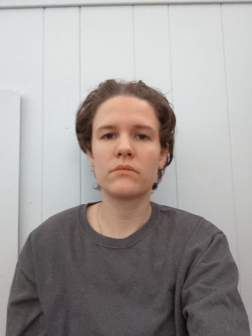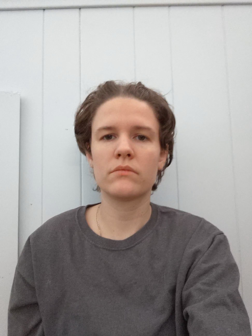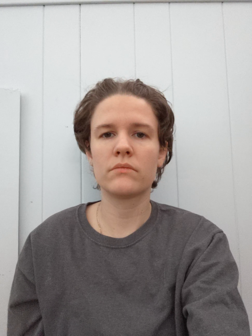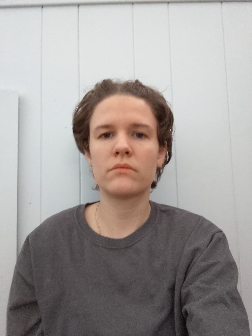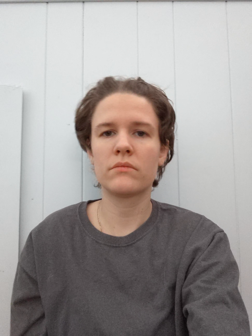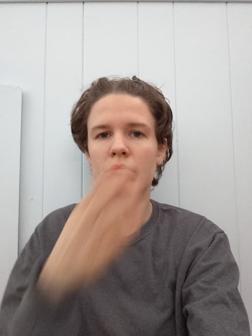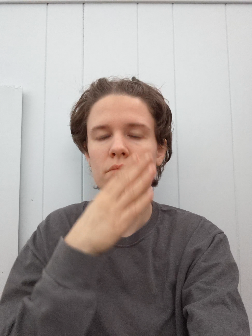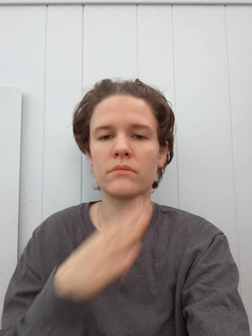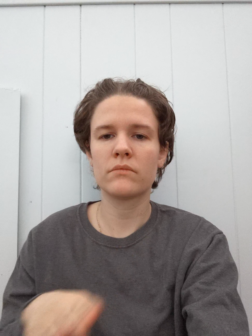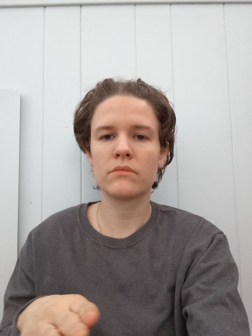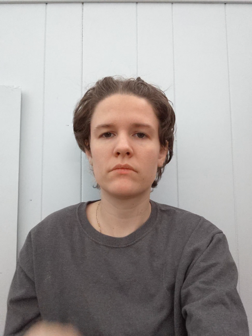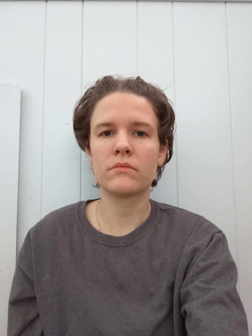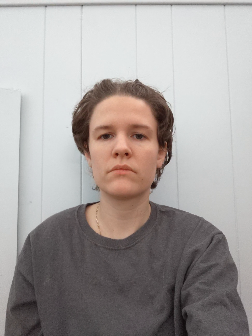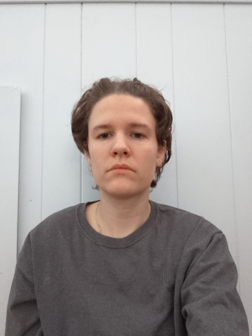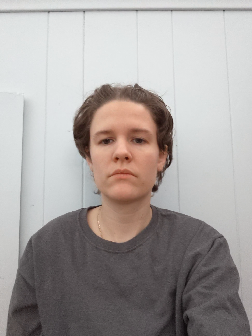quiet